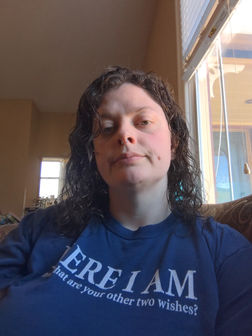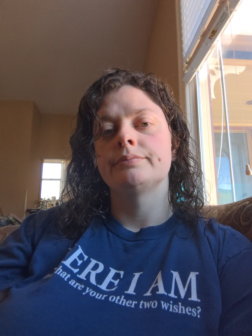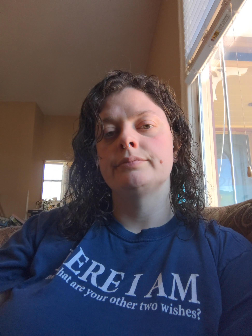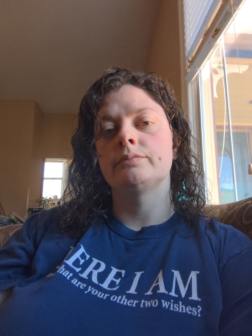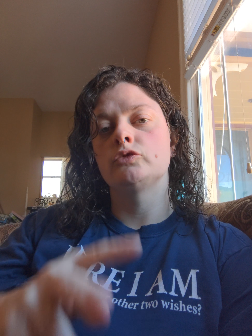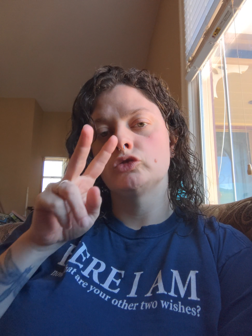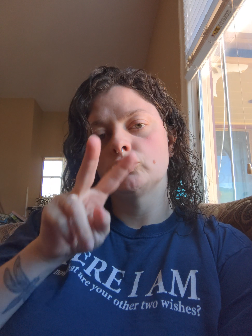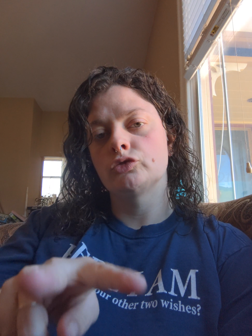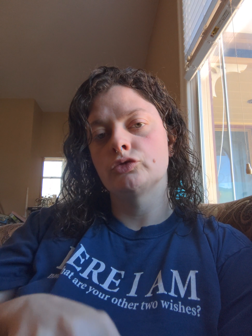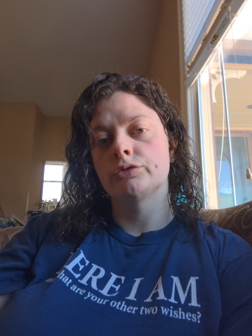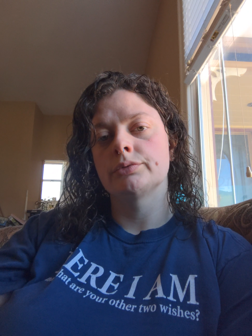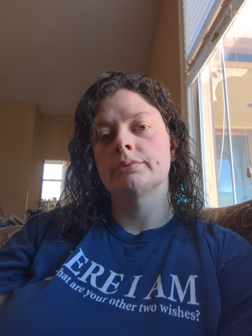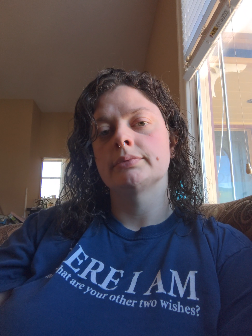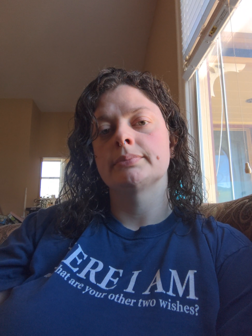look